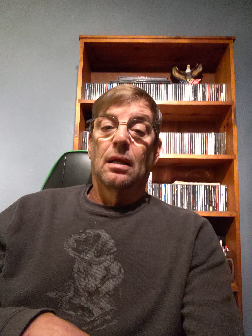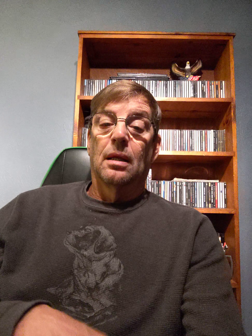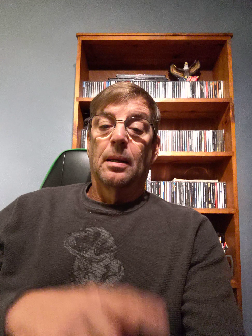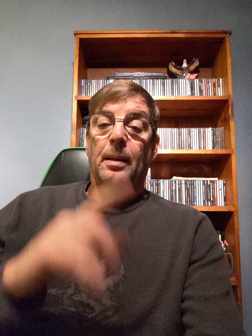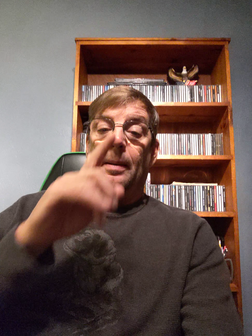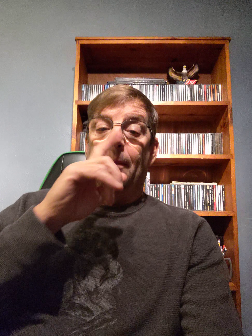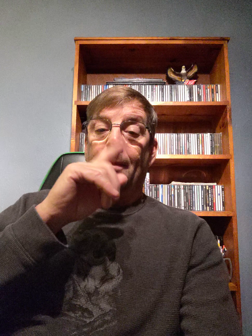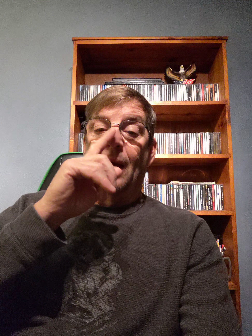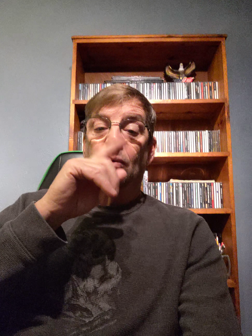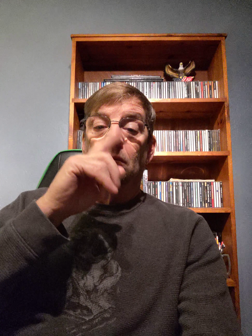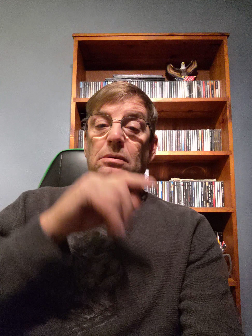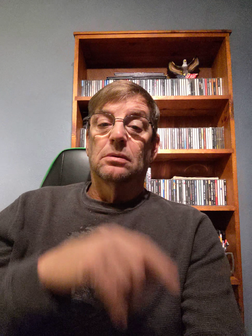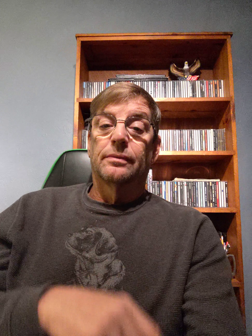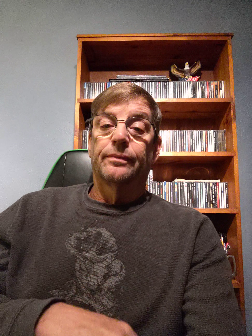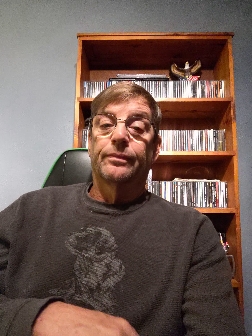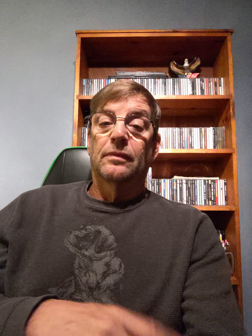mouse